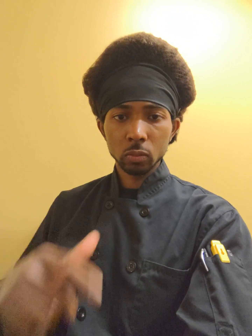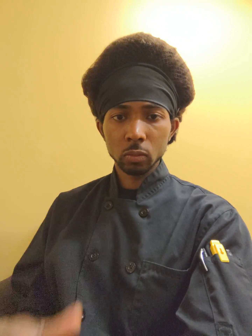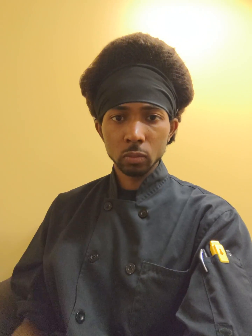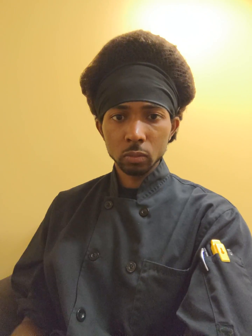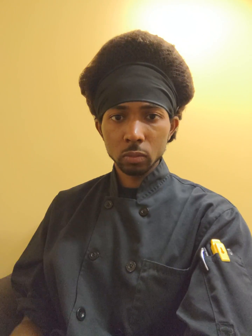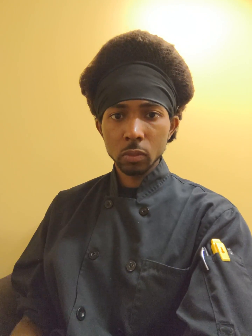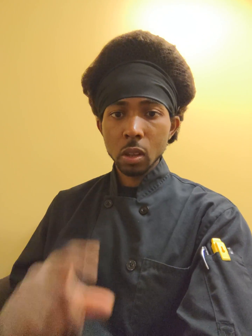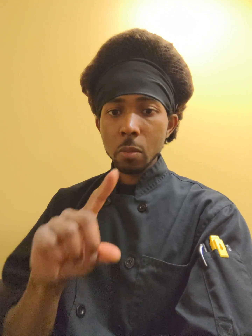but